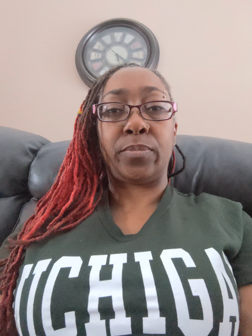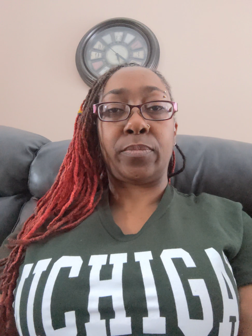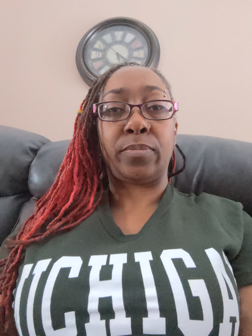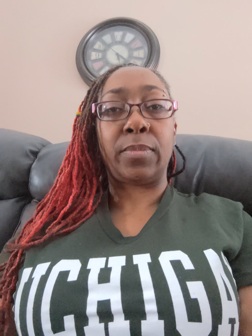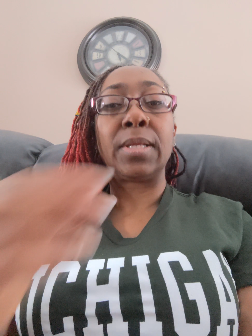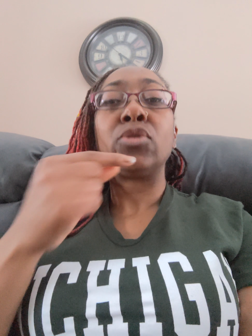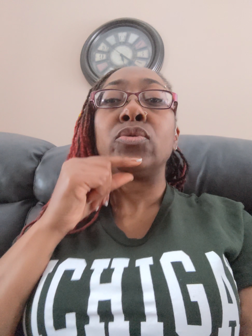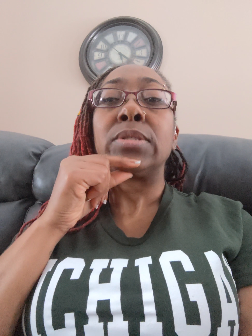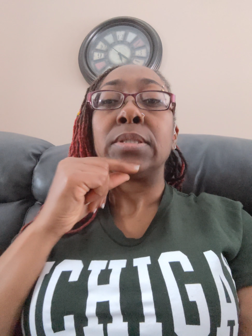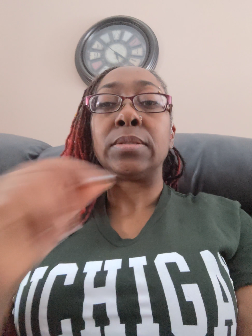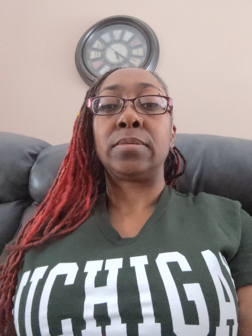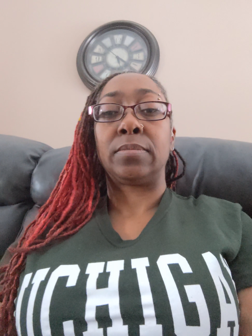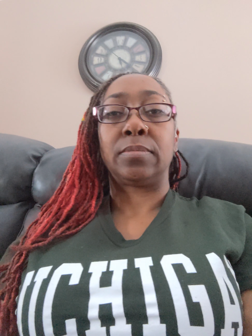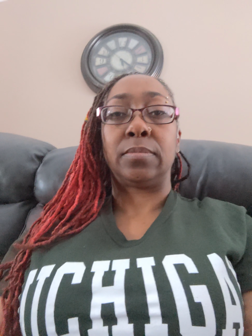chin